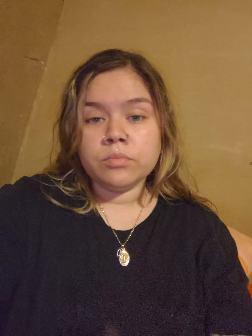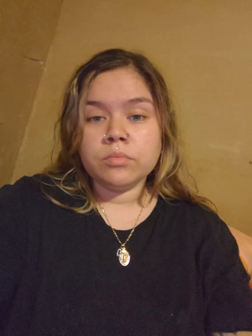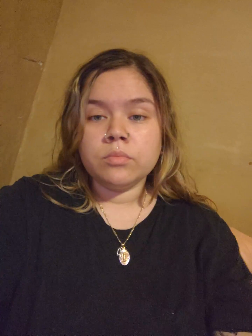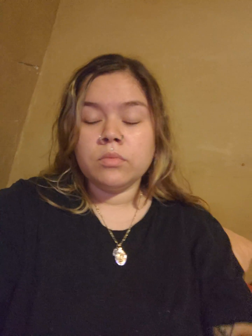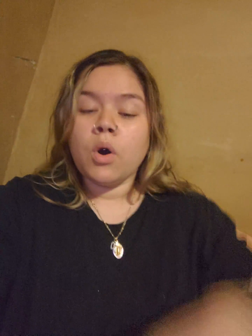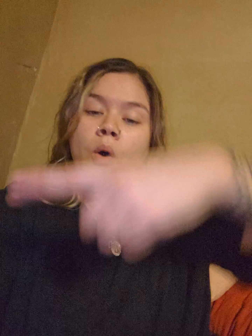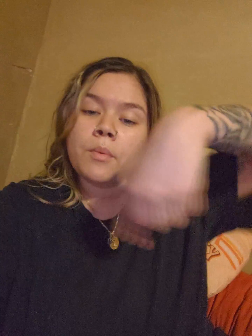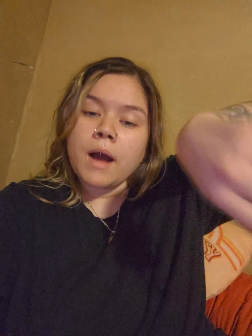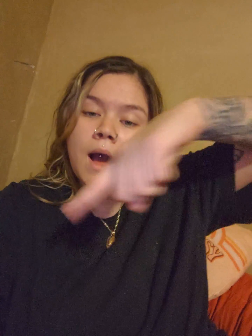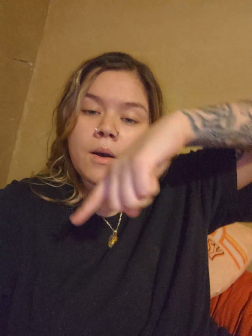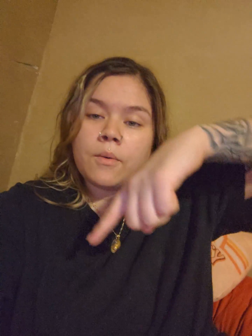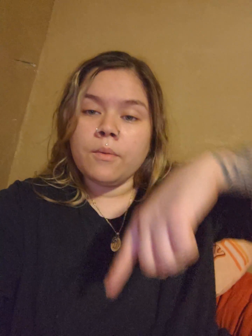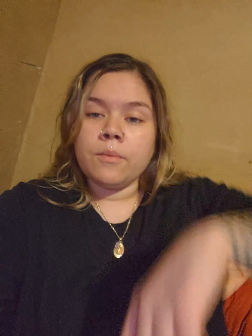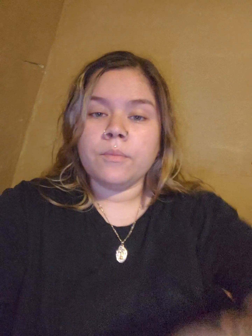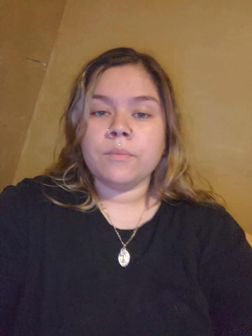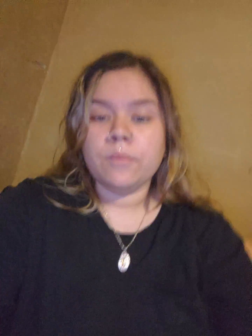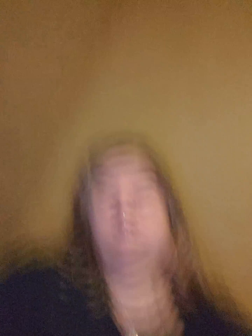around